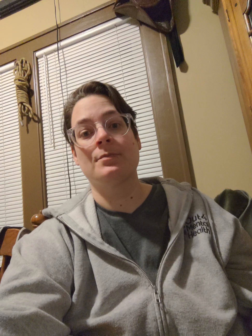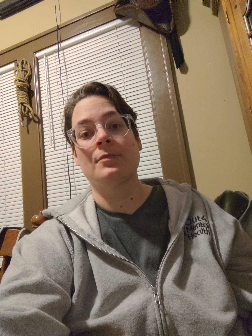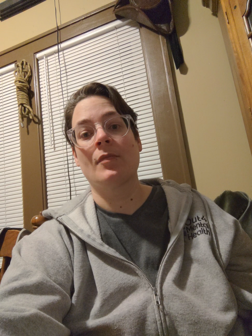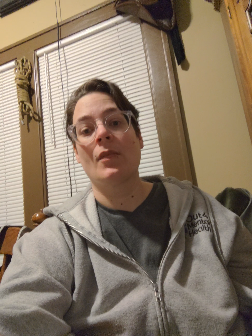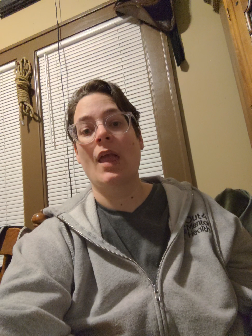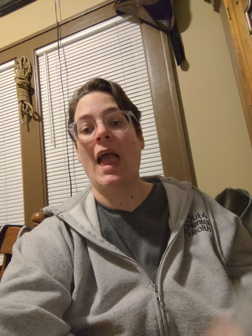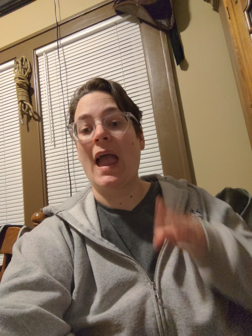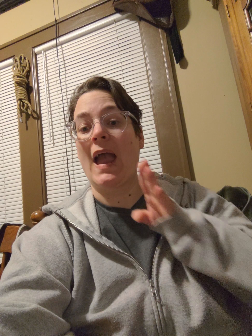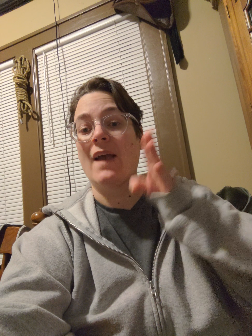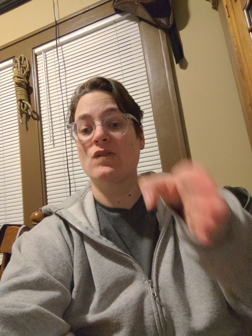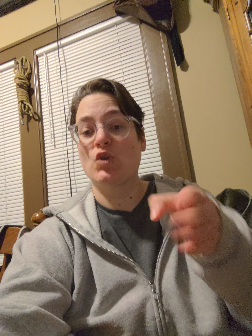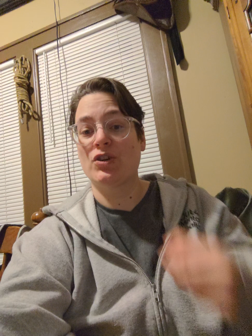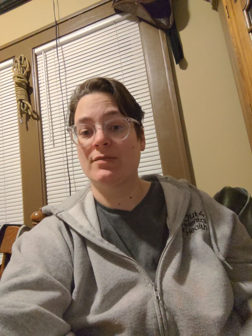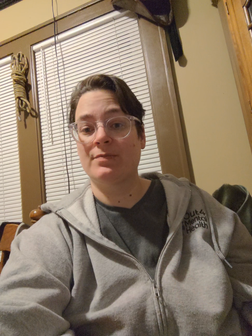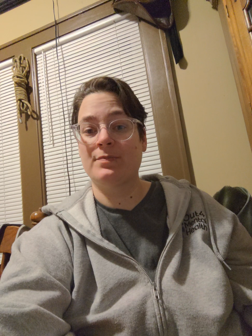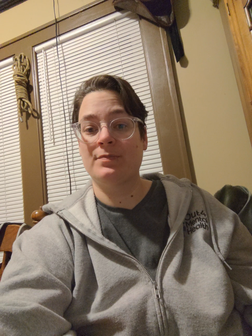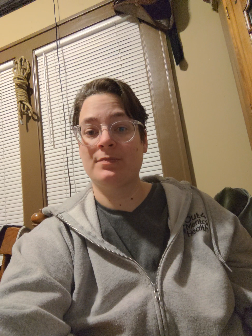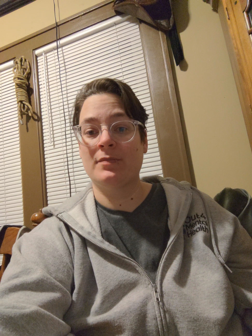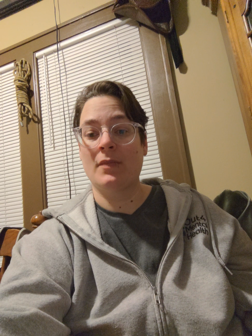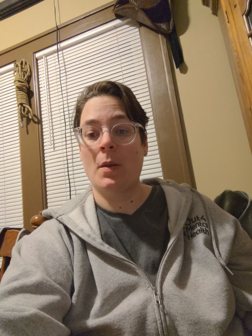after